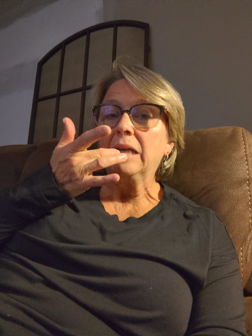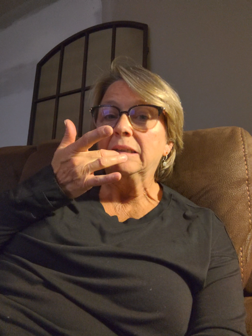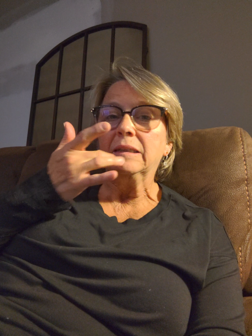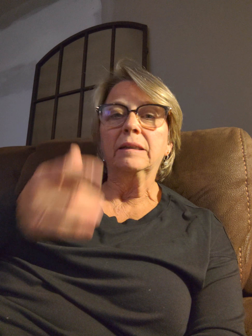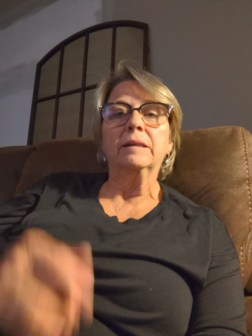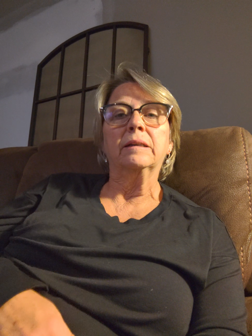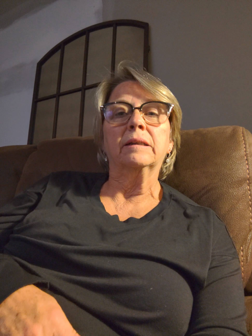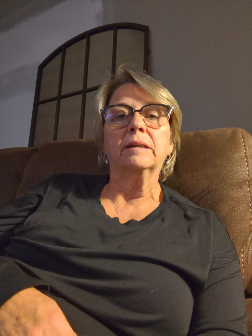taste